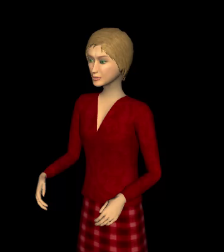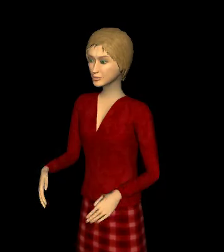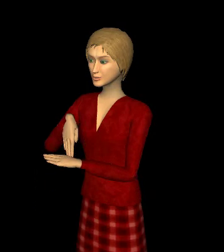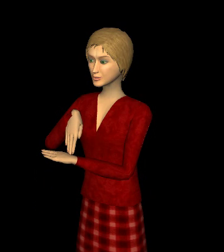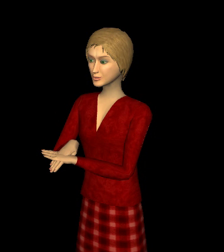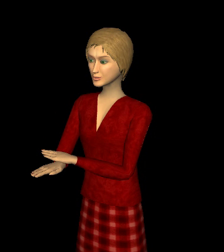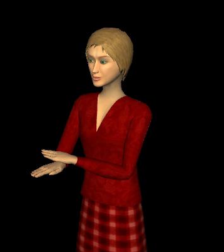قبو